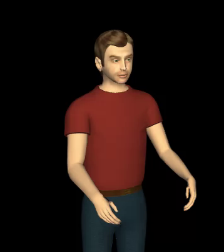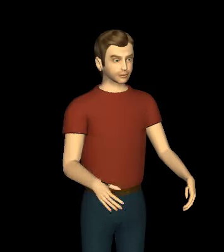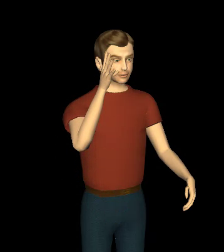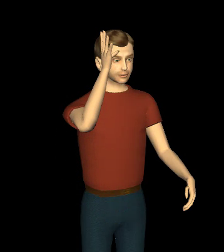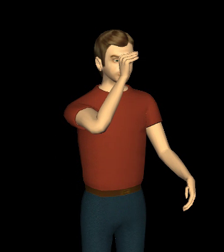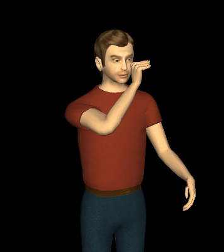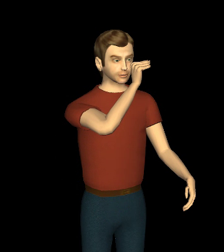ينسى